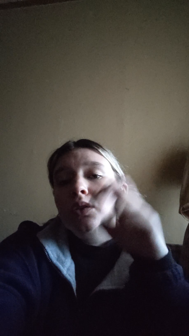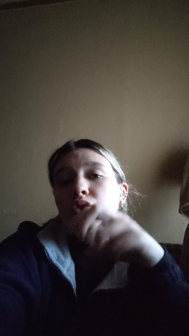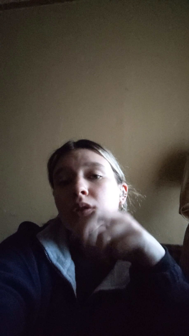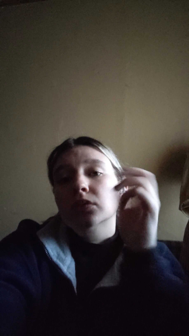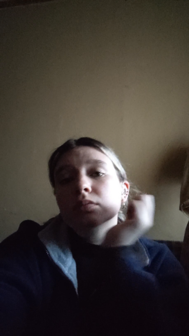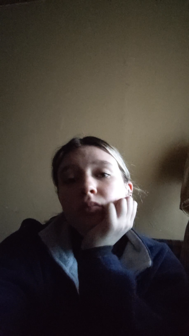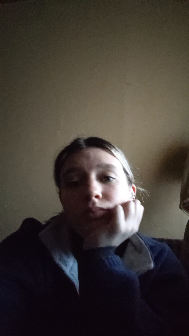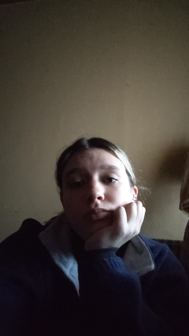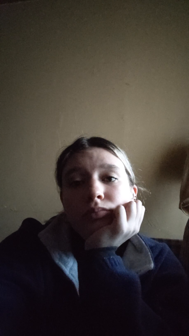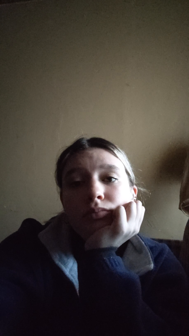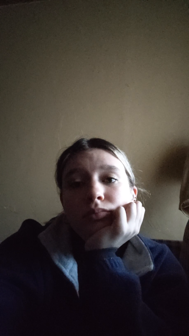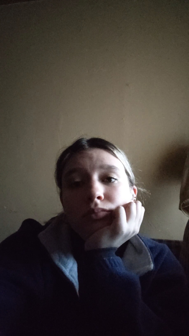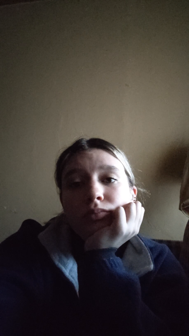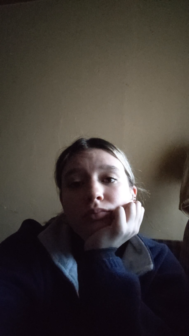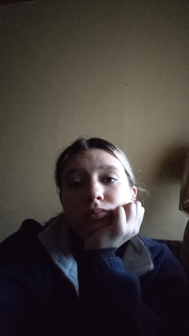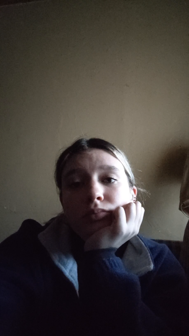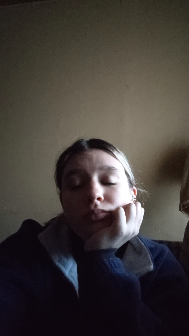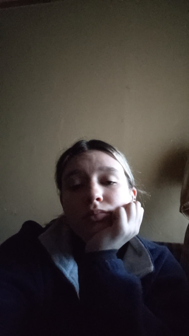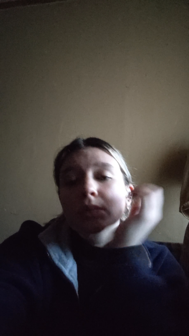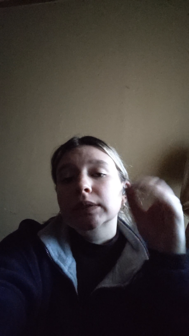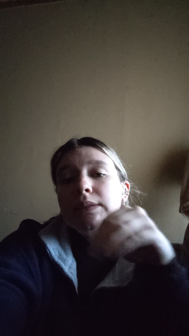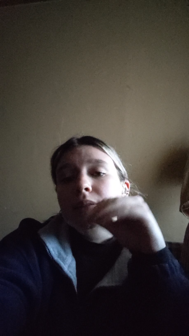inside